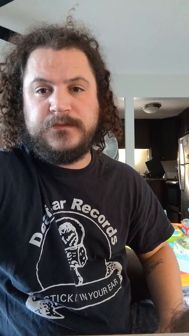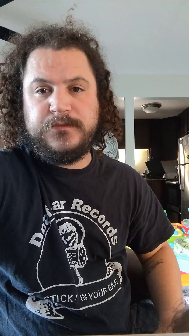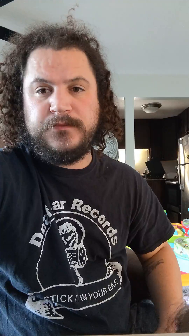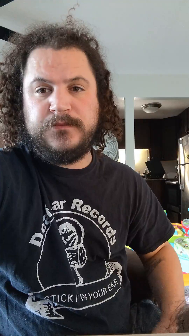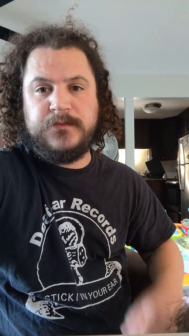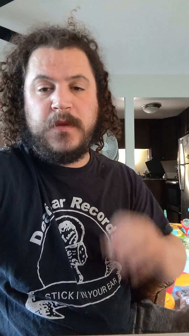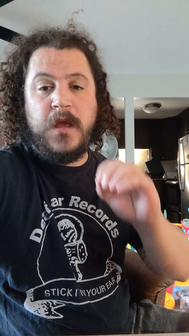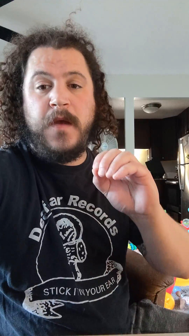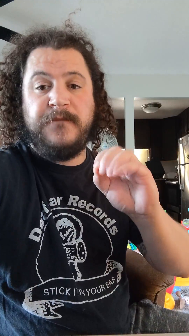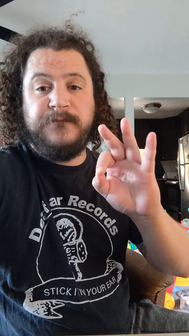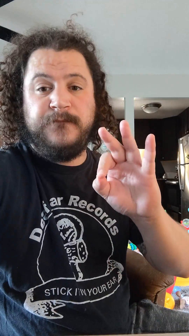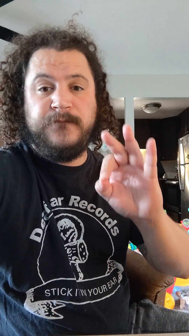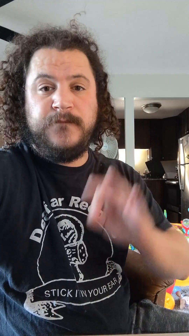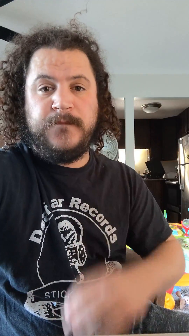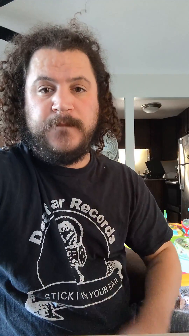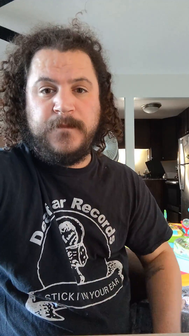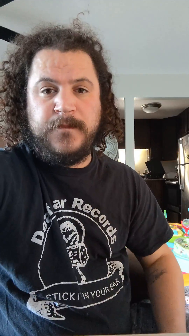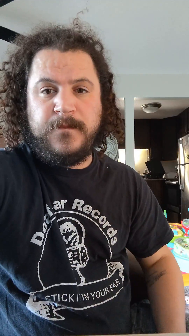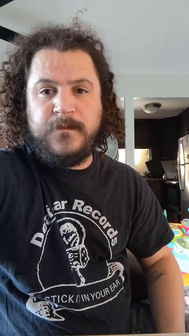of